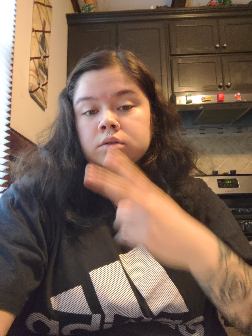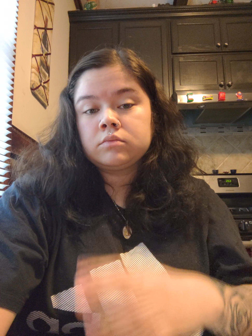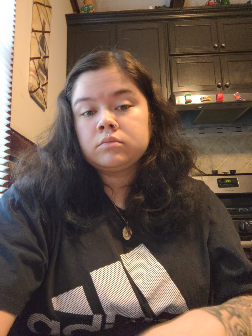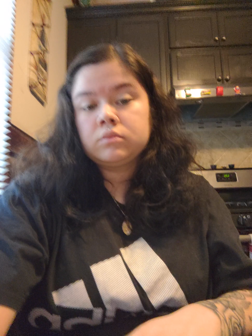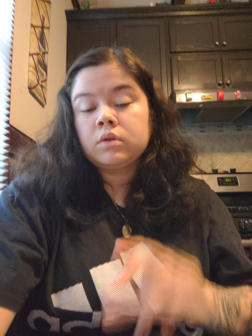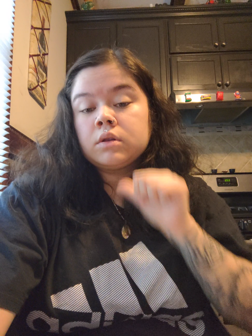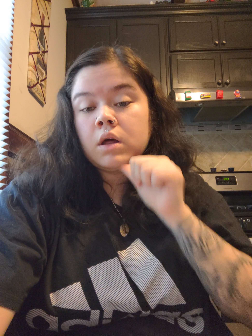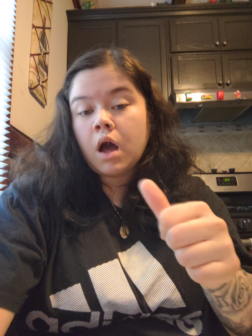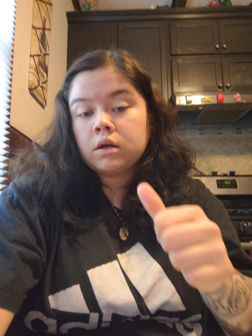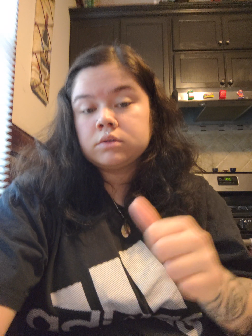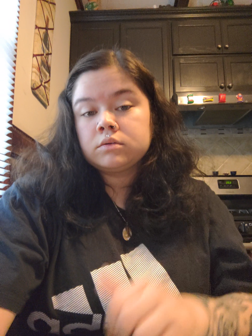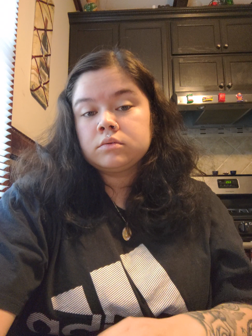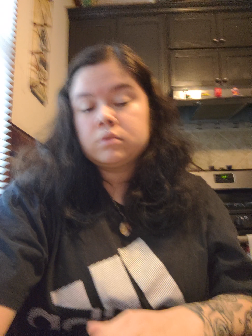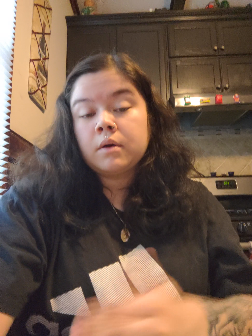not